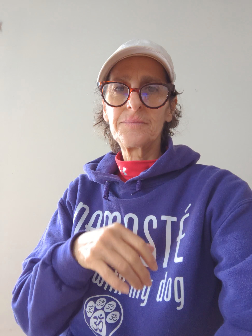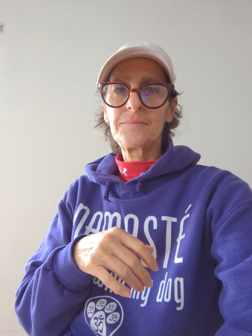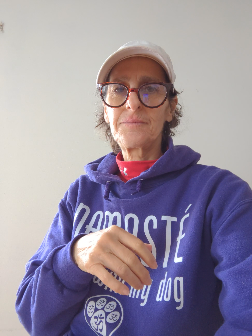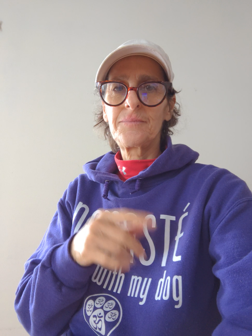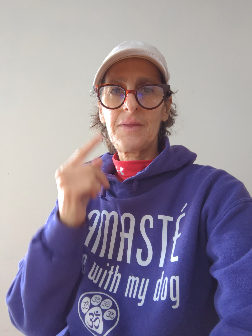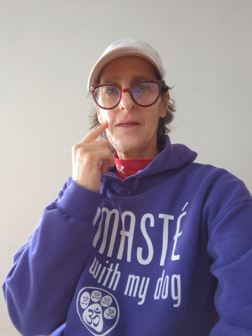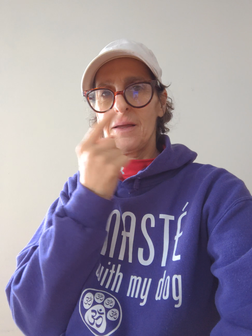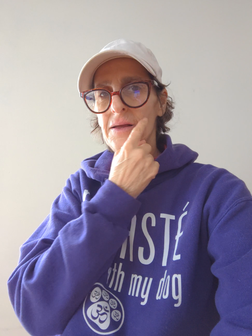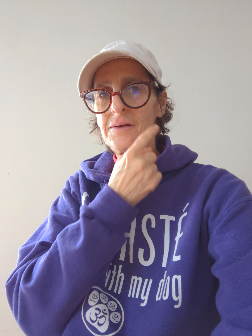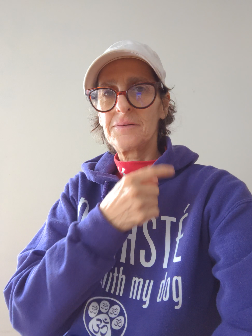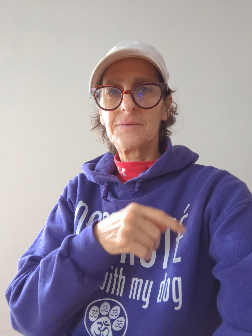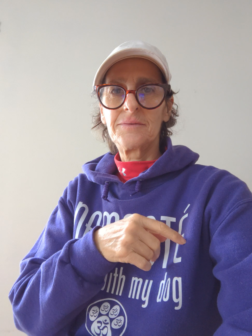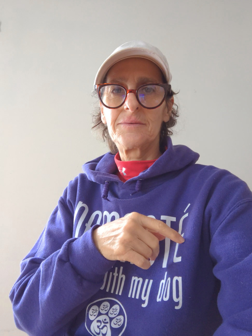eye